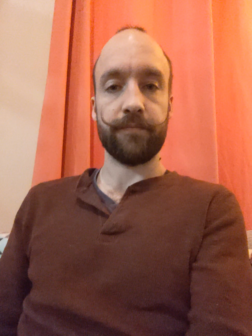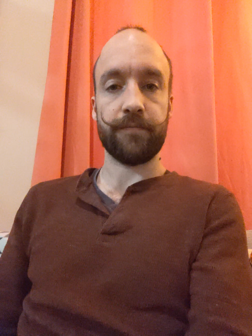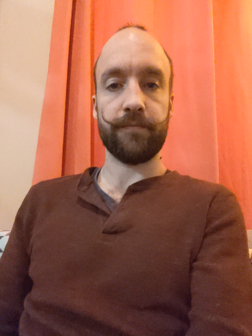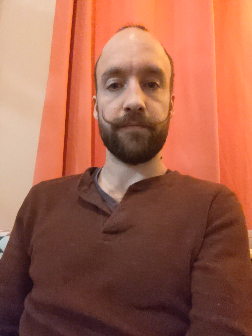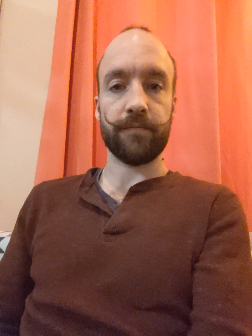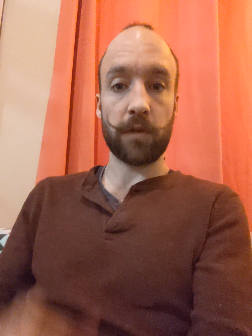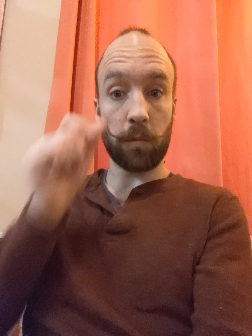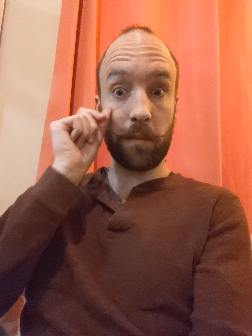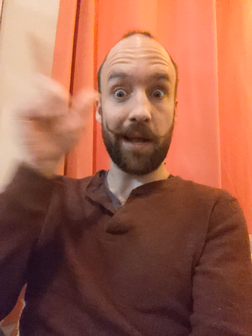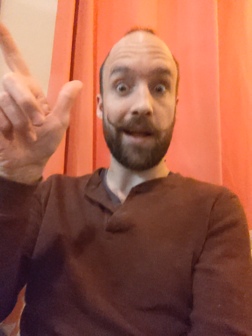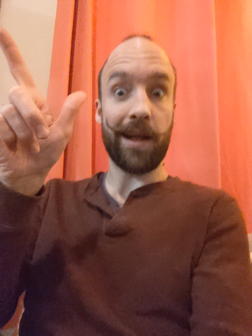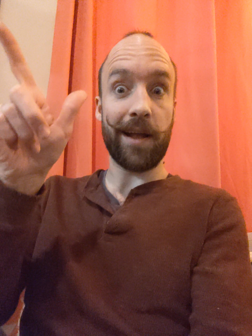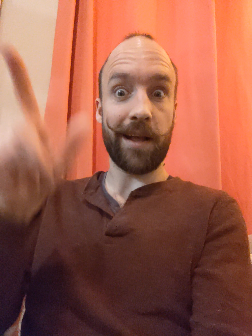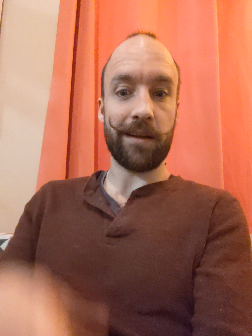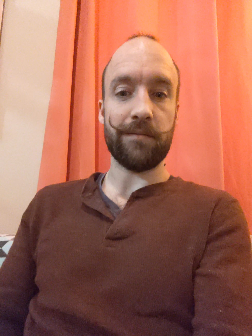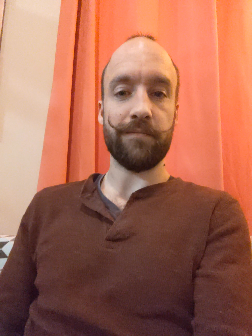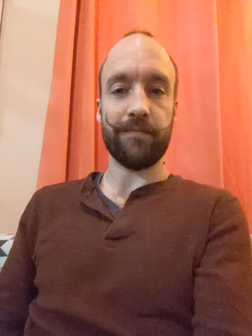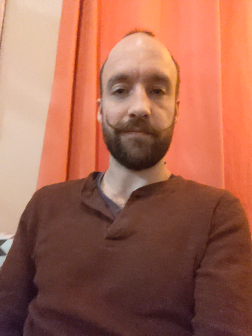awake